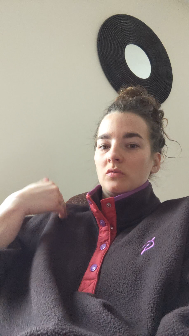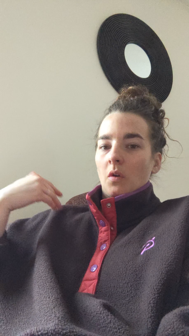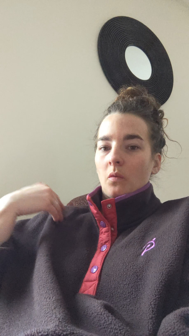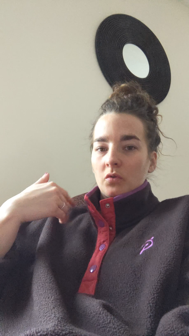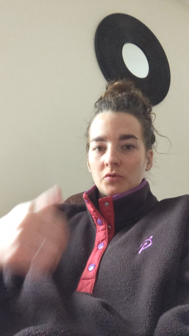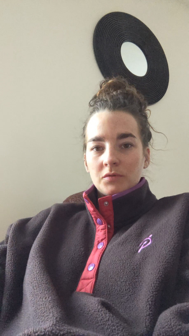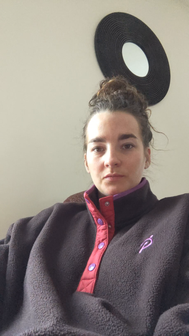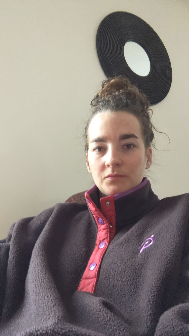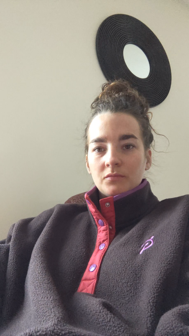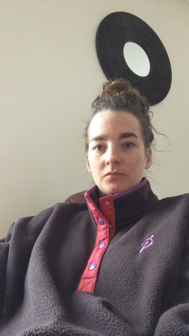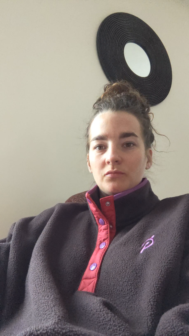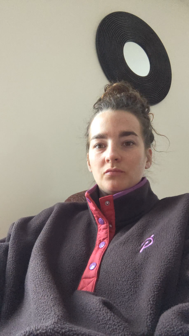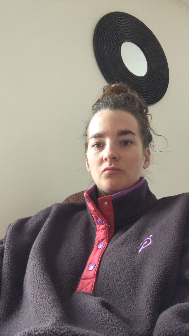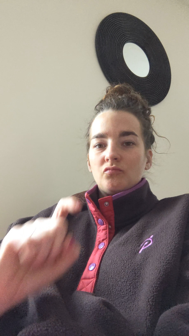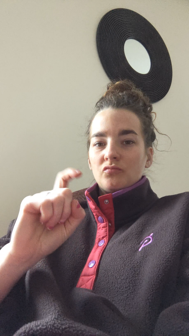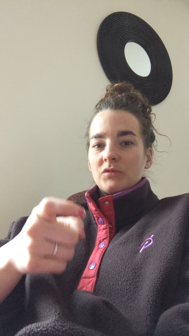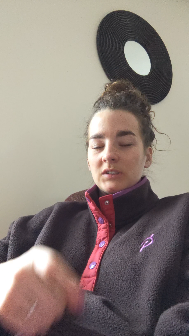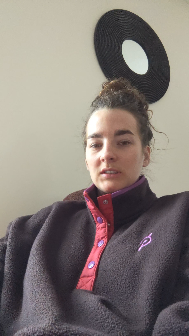present